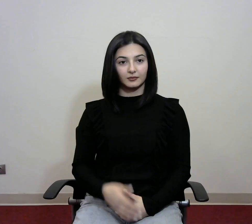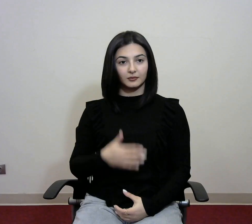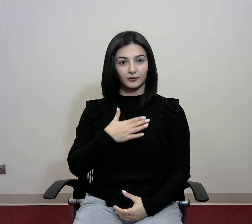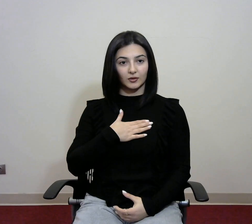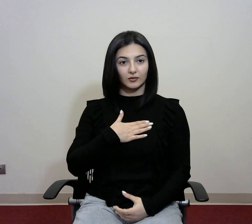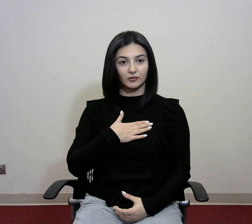mən